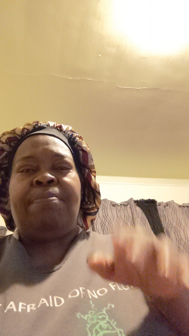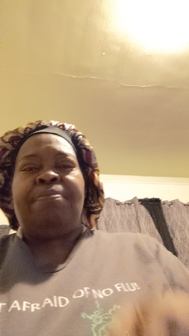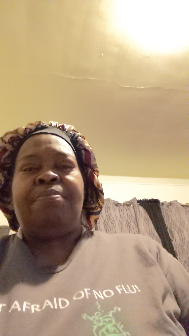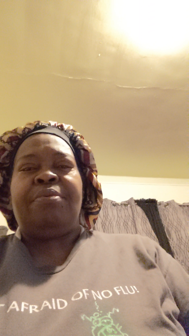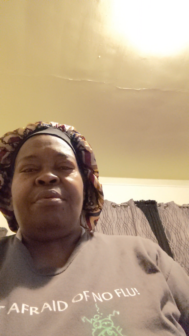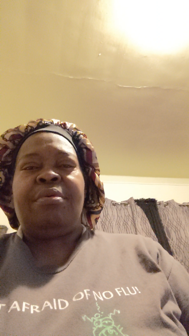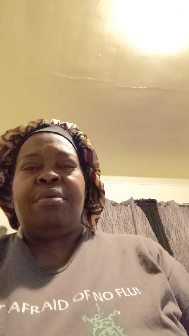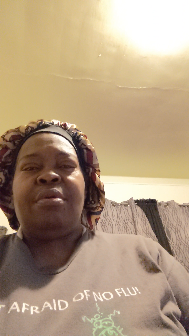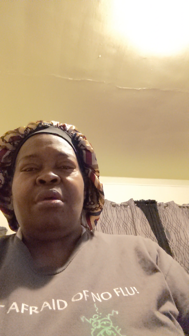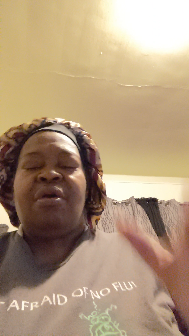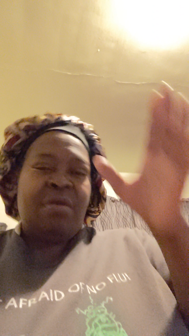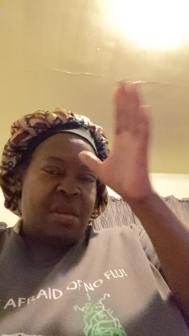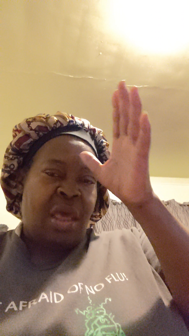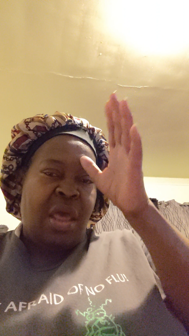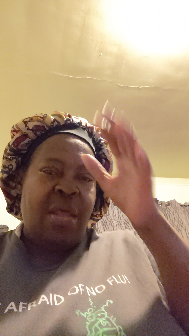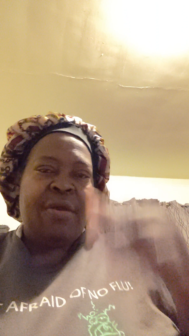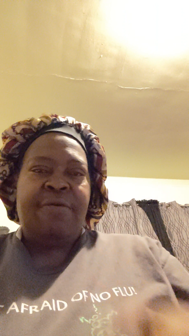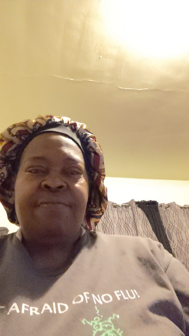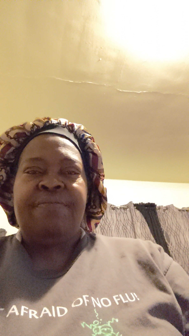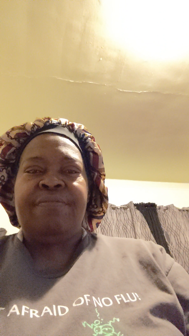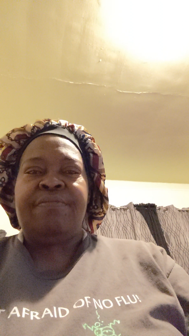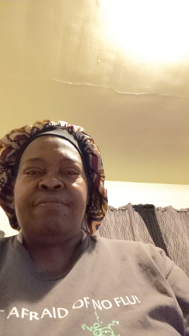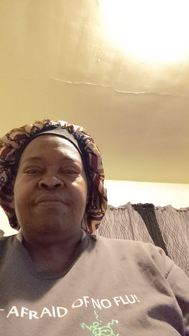daddy